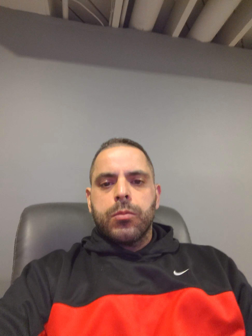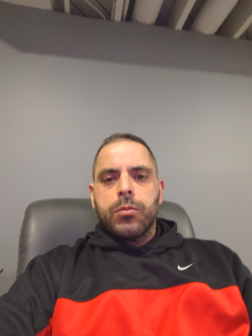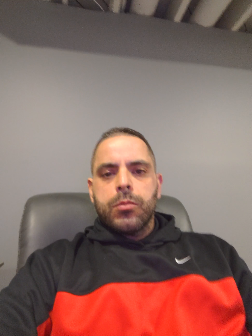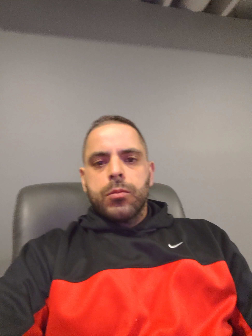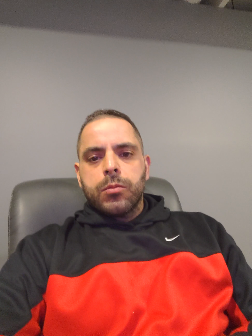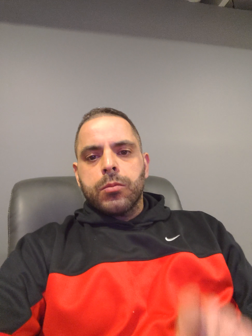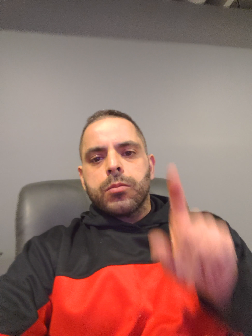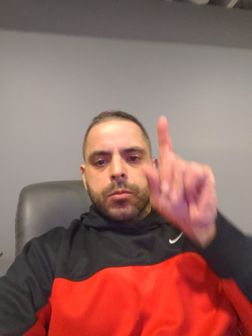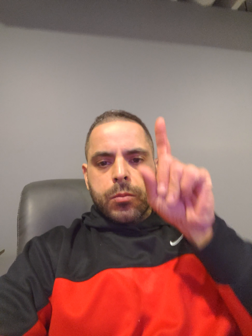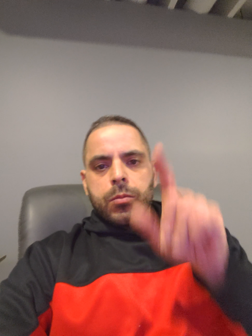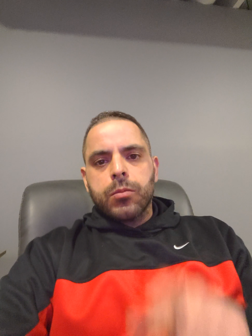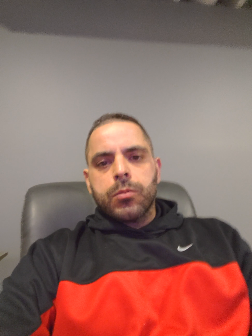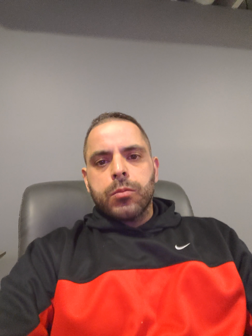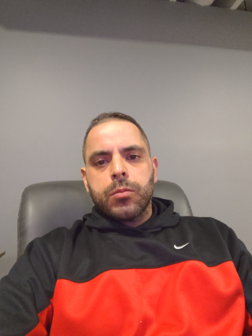up